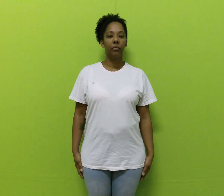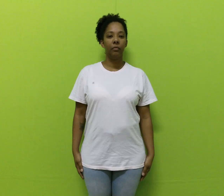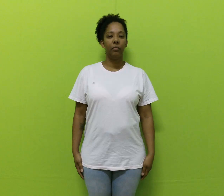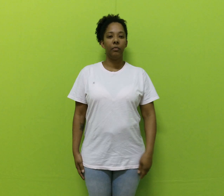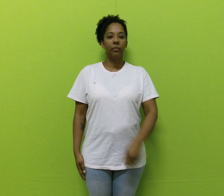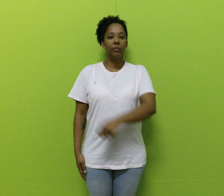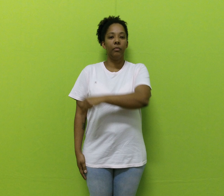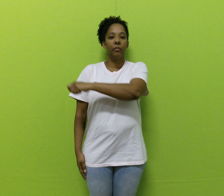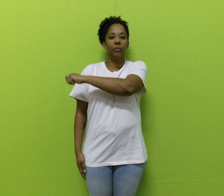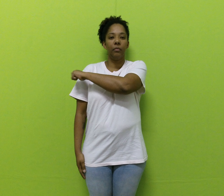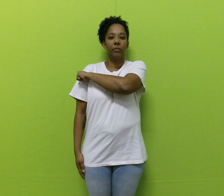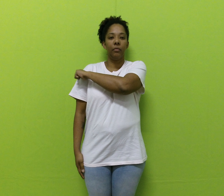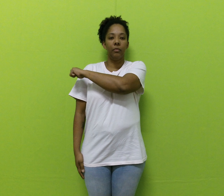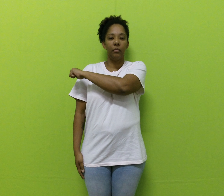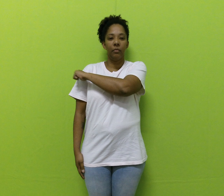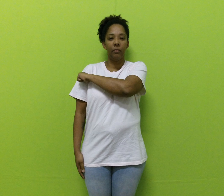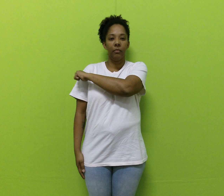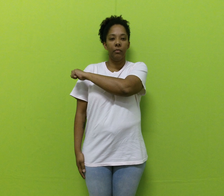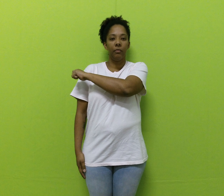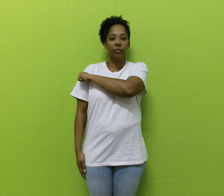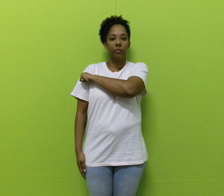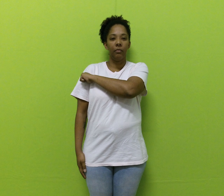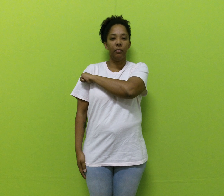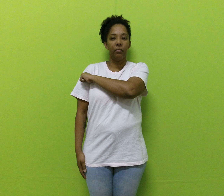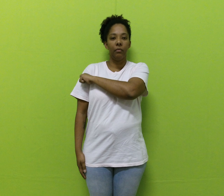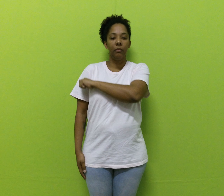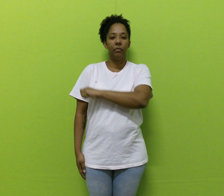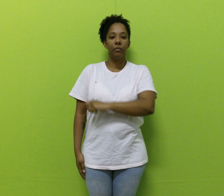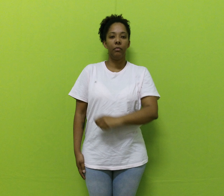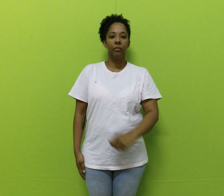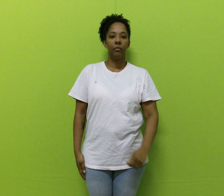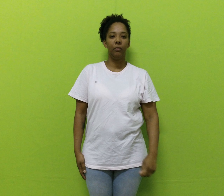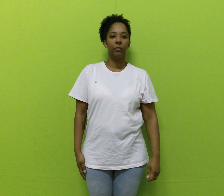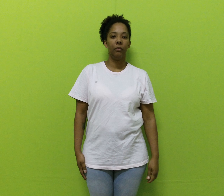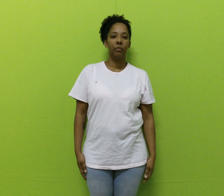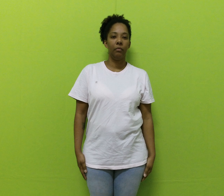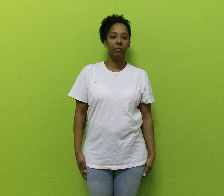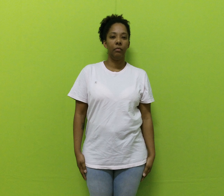aluno